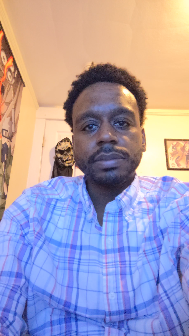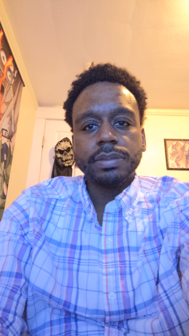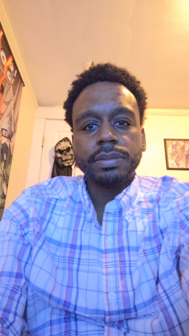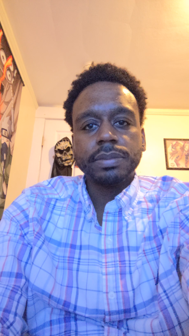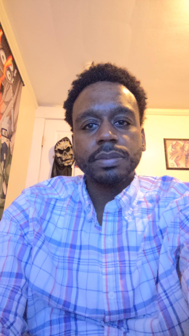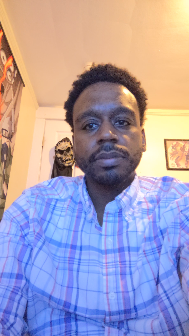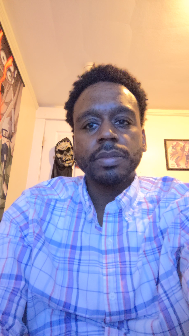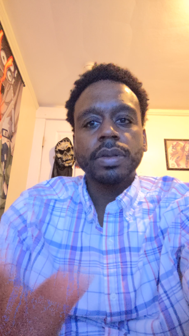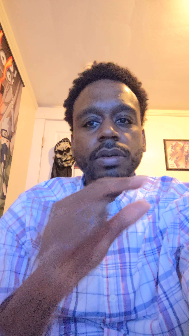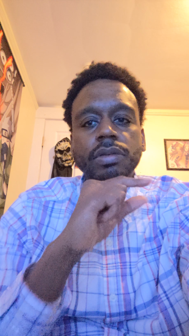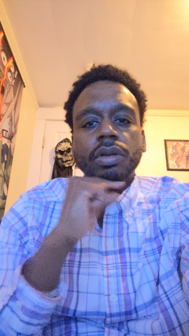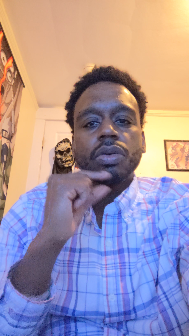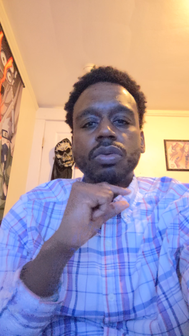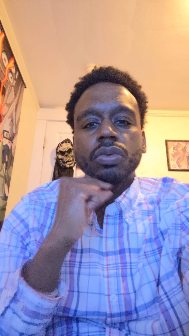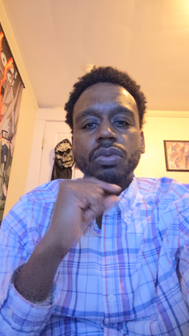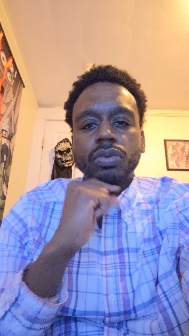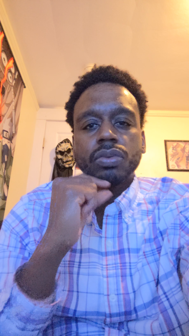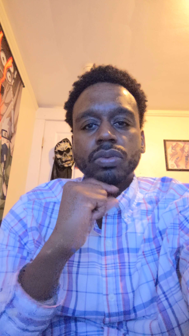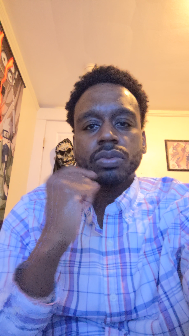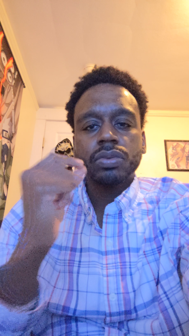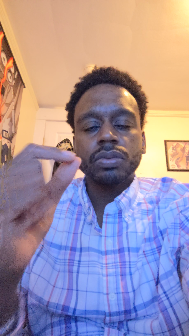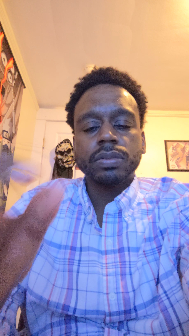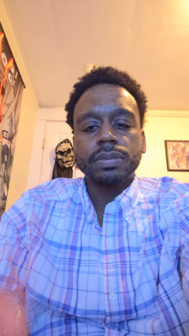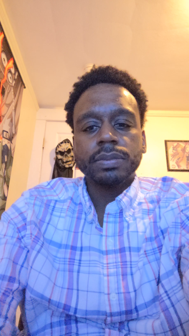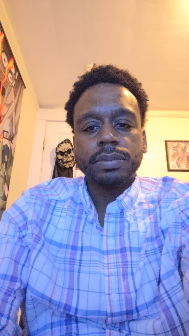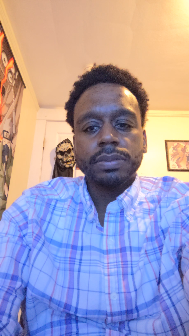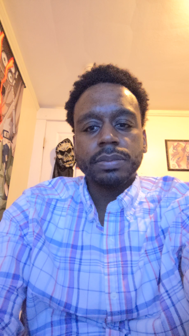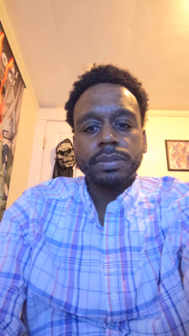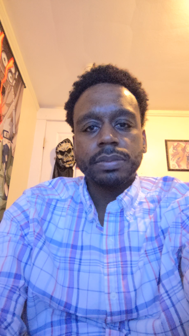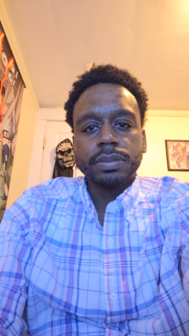glue